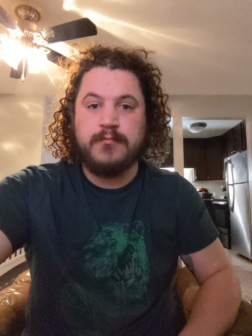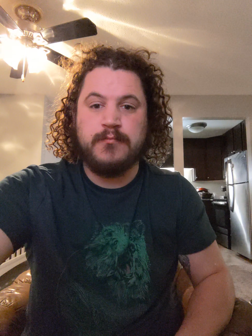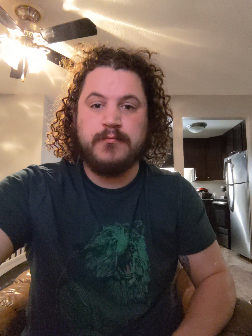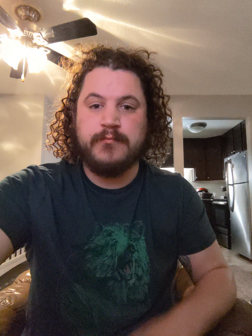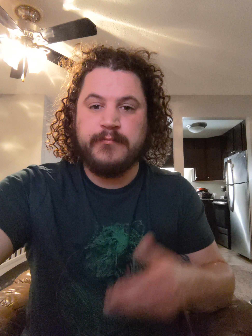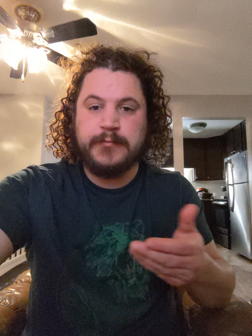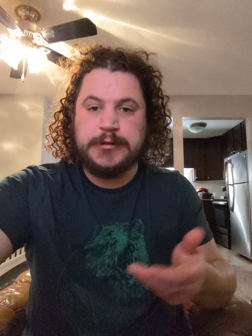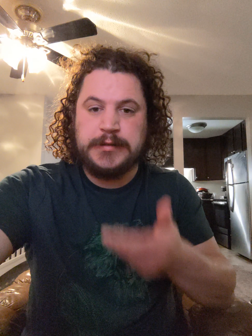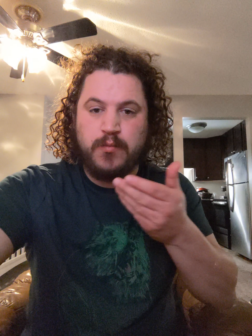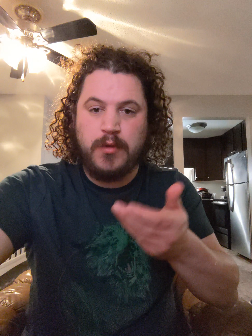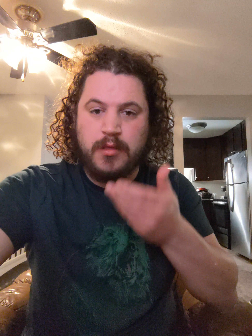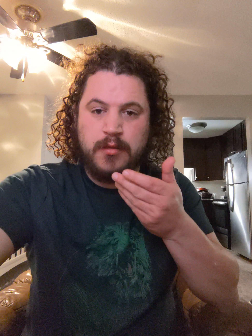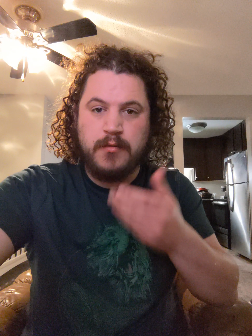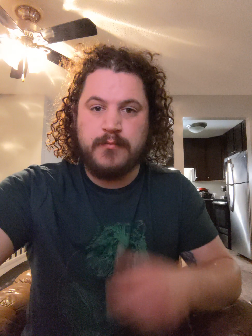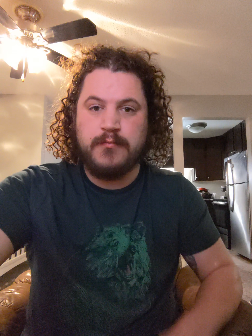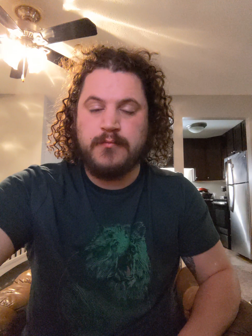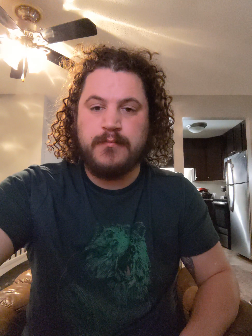cereal